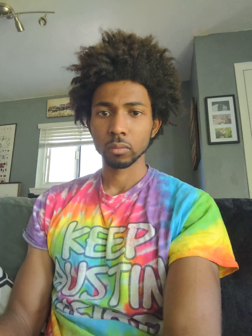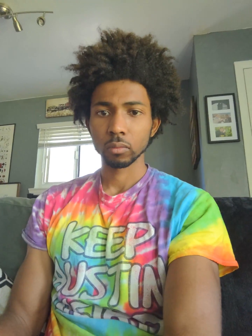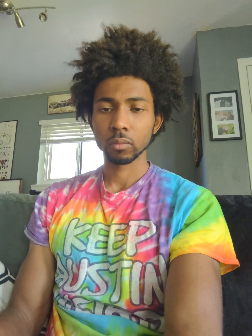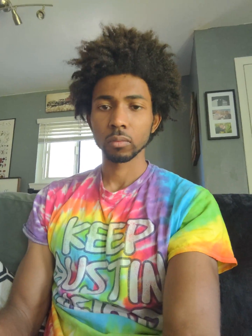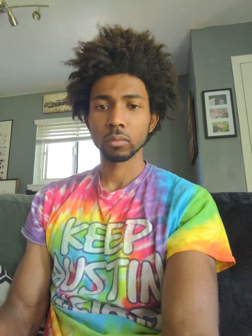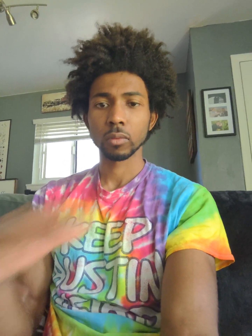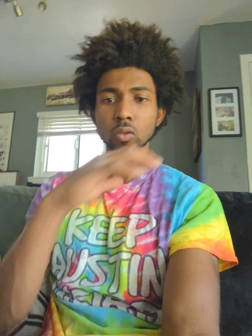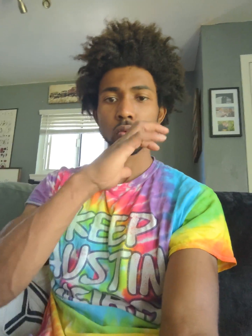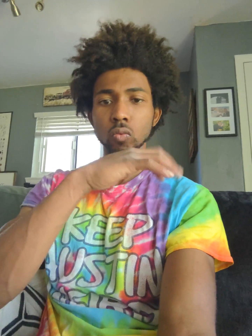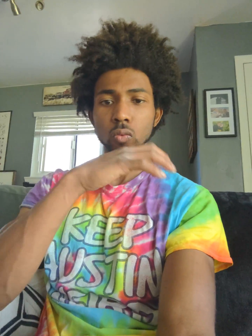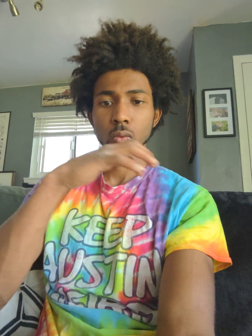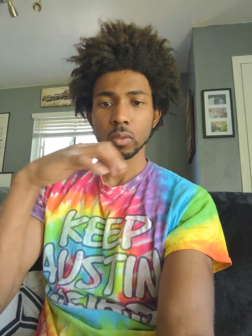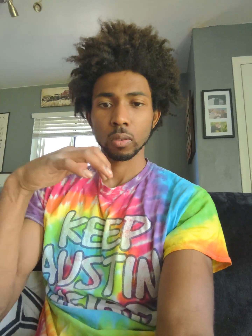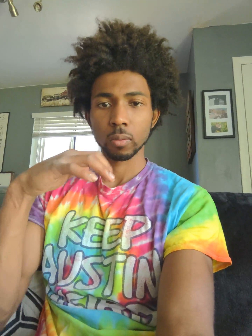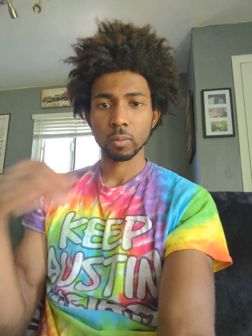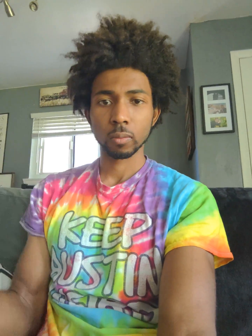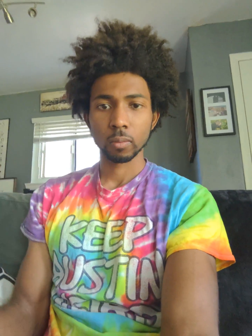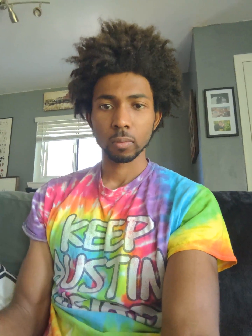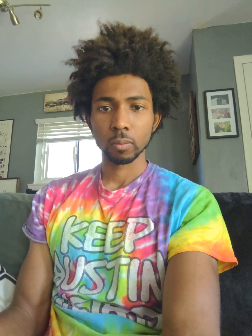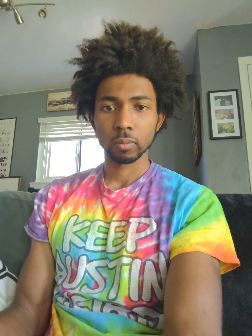grapes